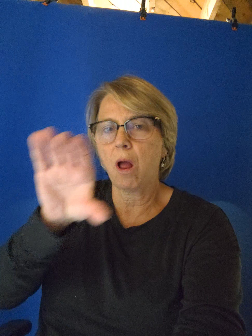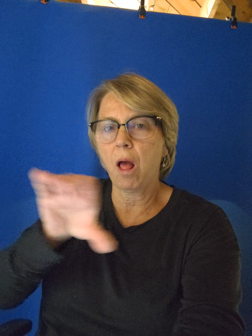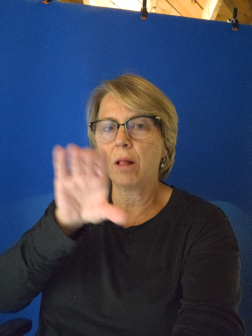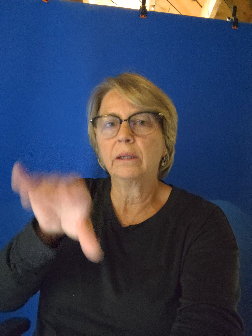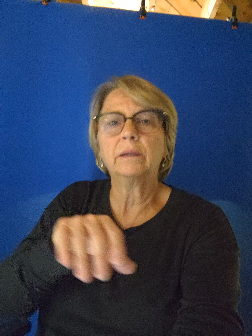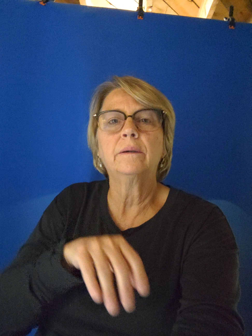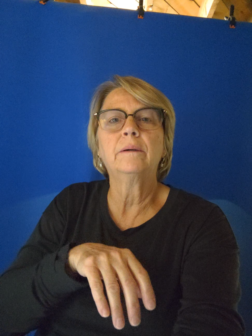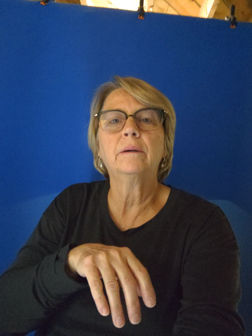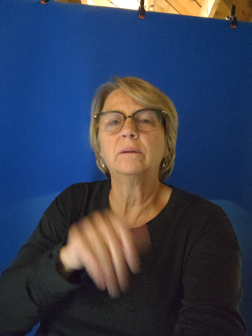chocolate